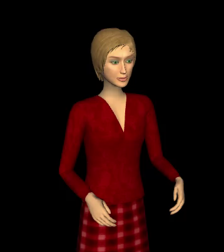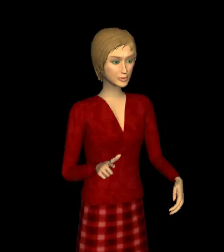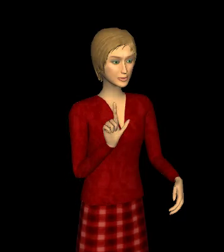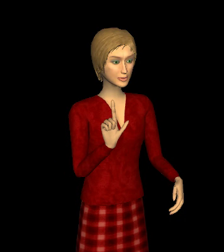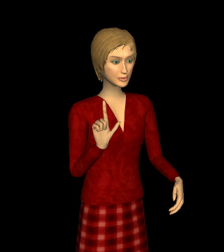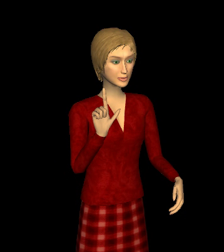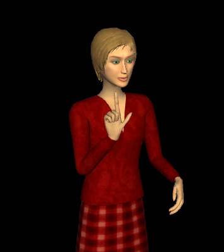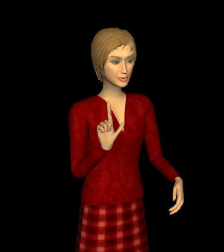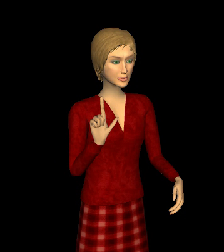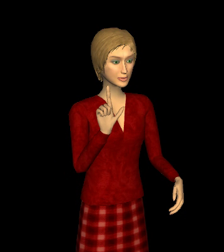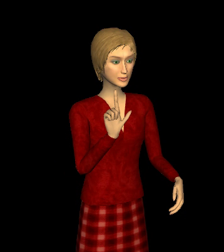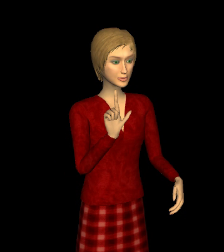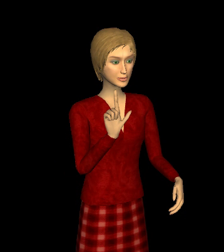الإثنين